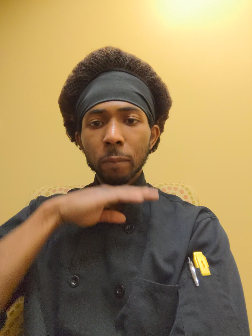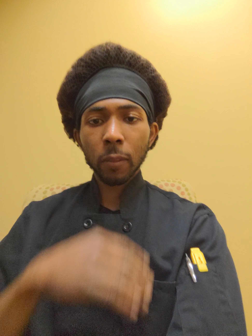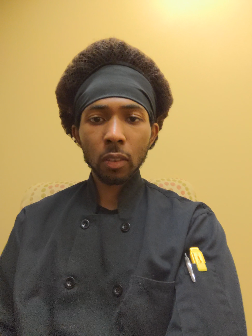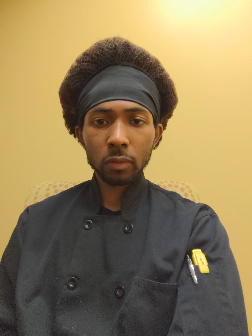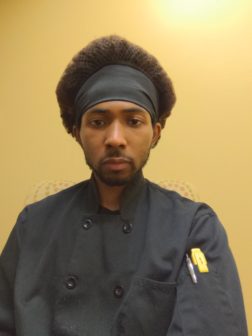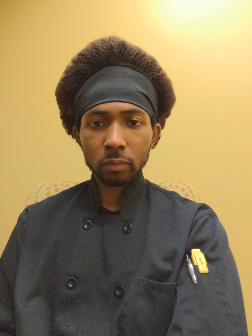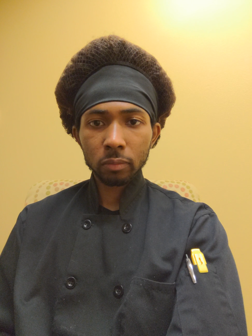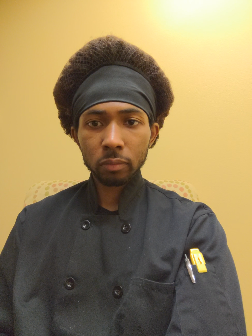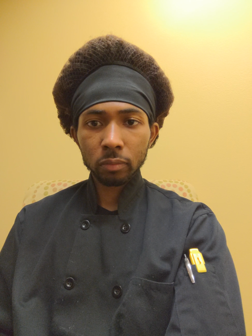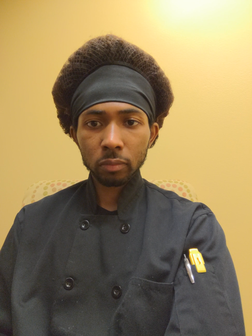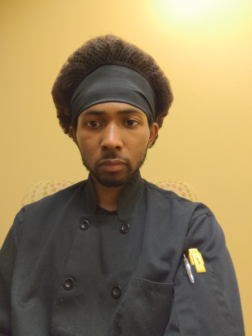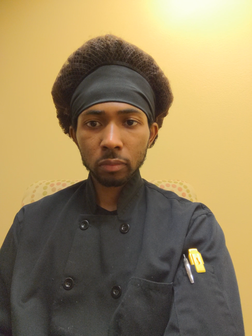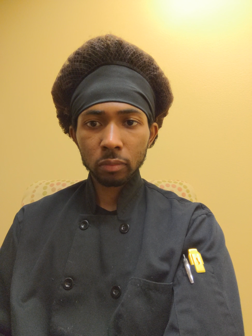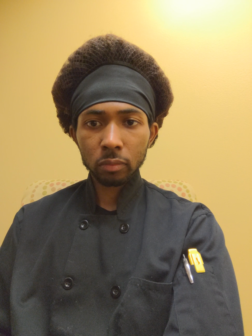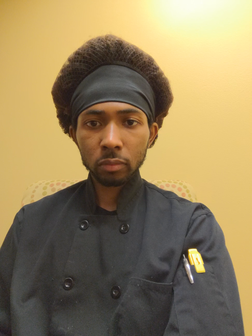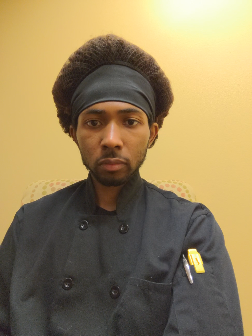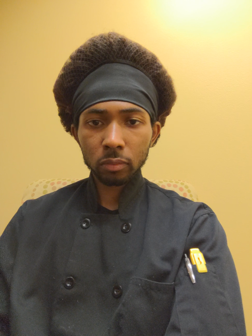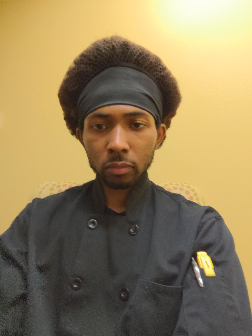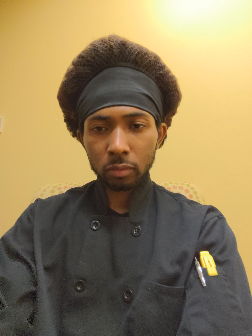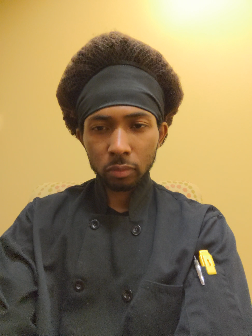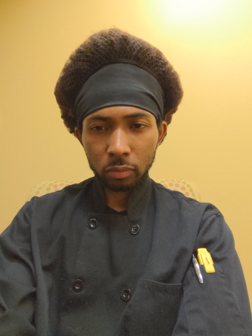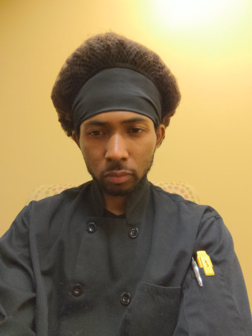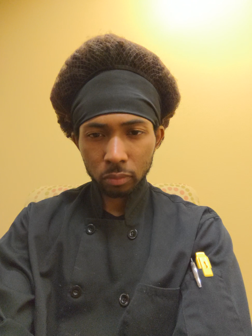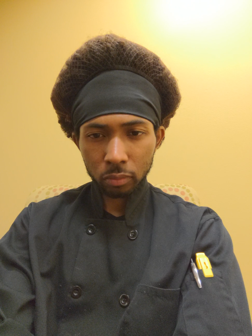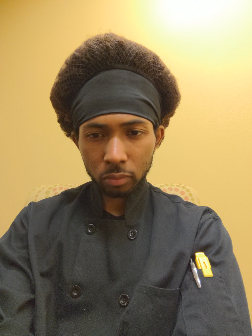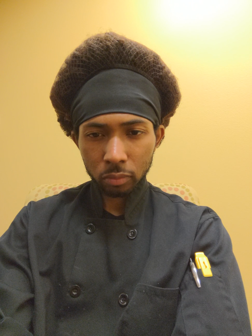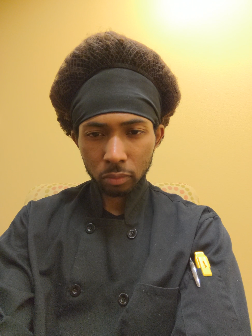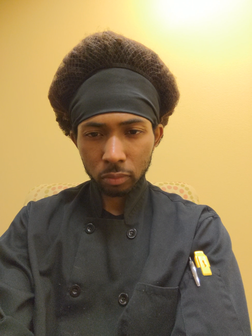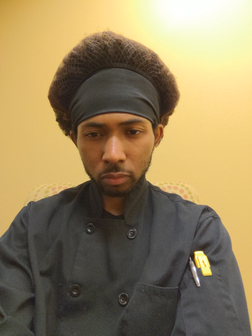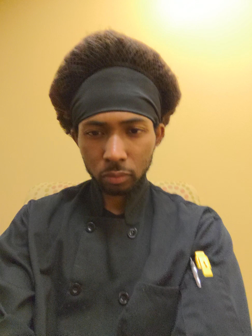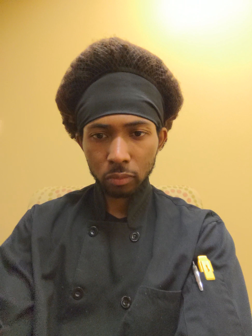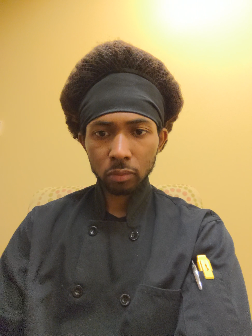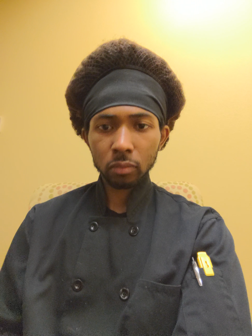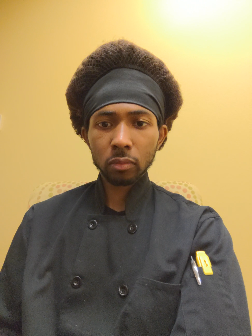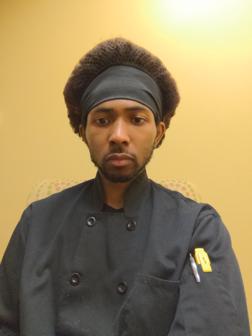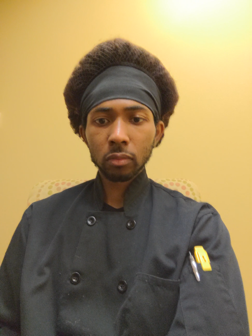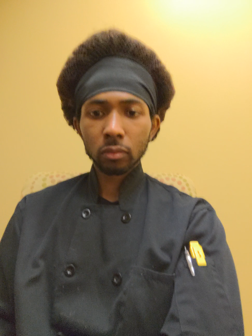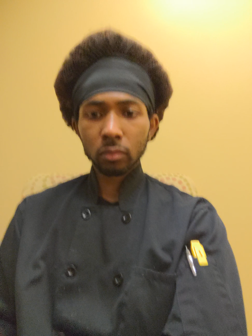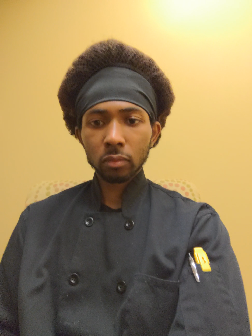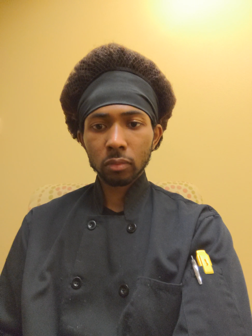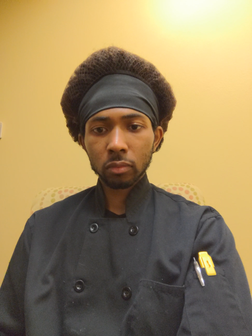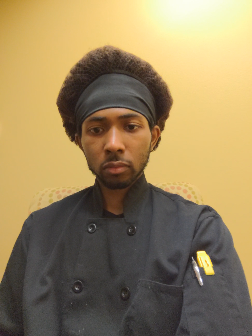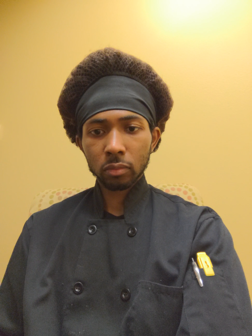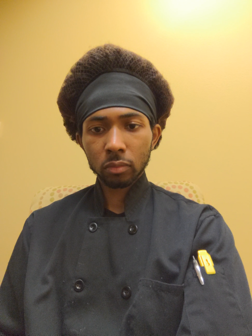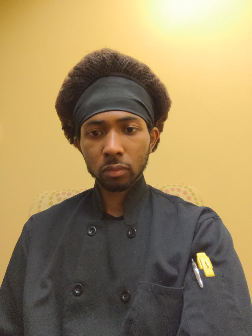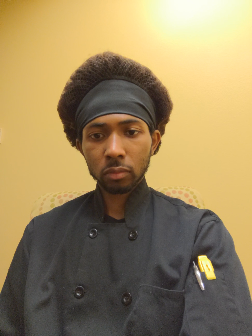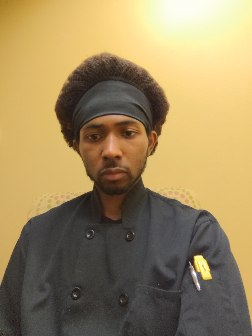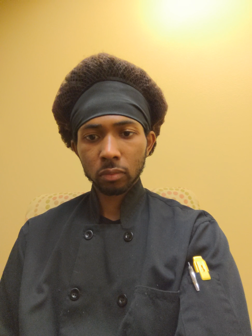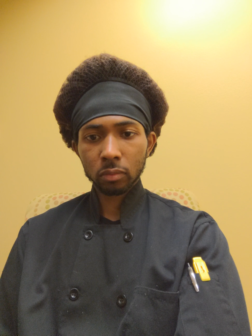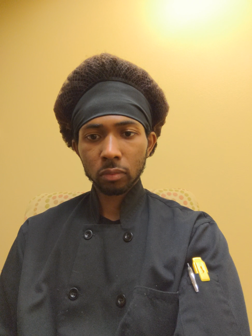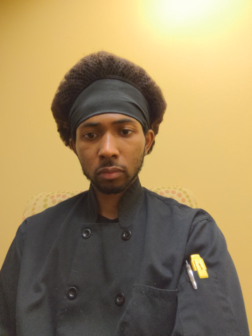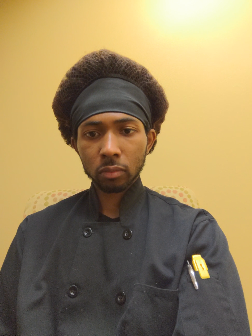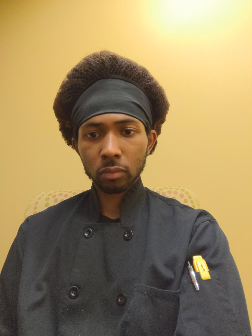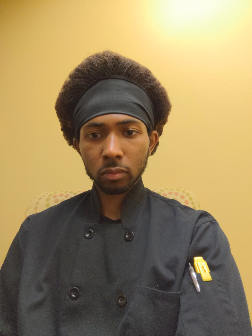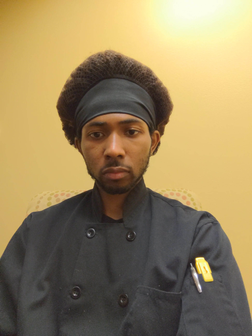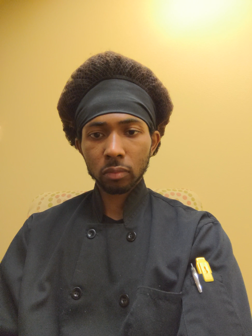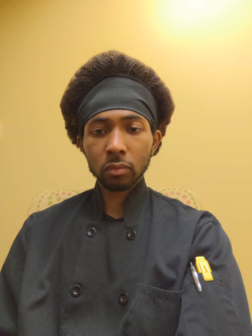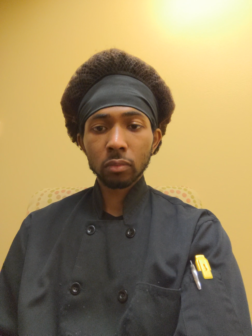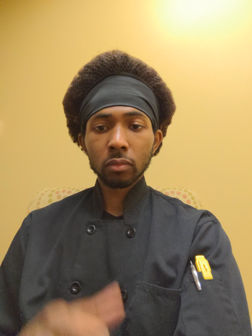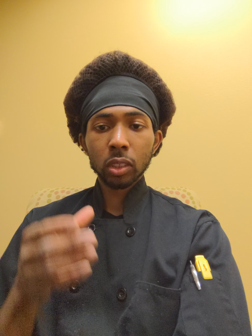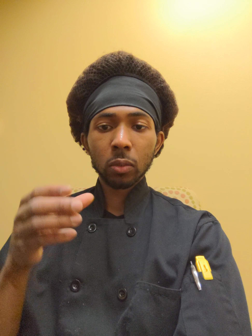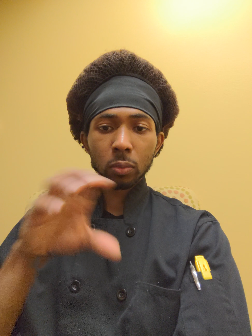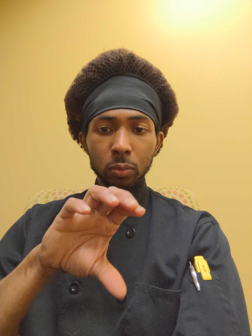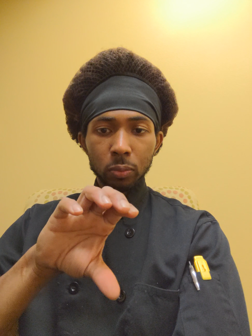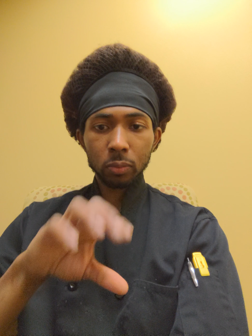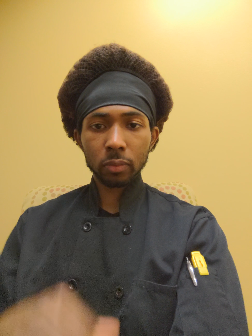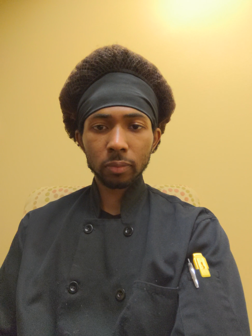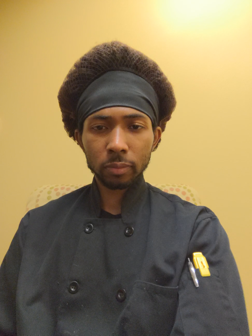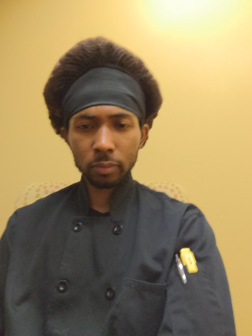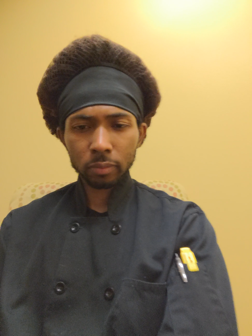pour